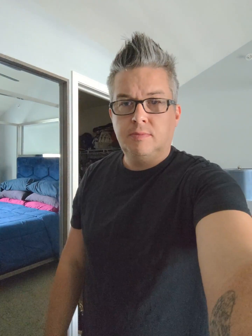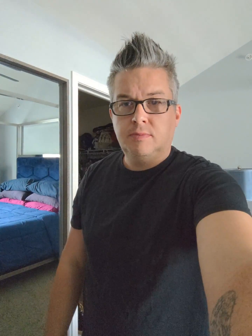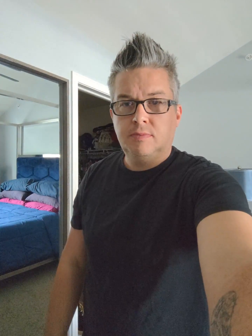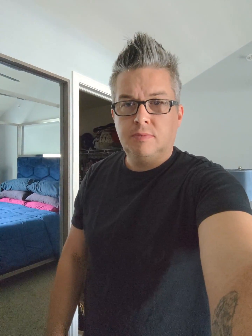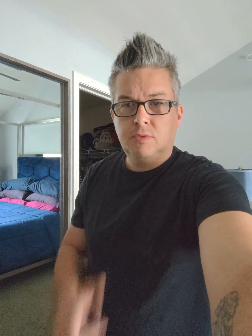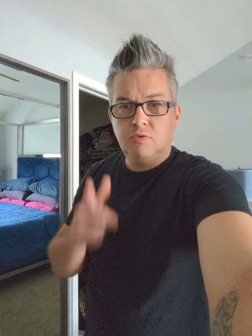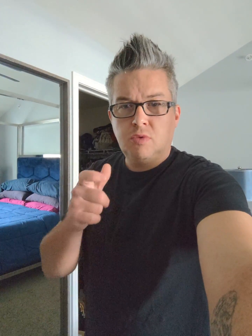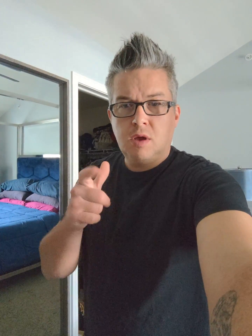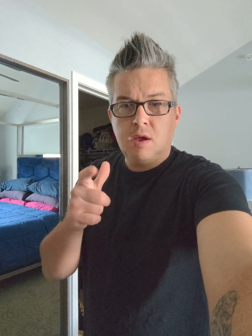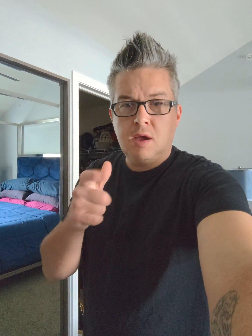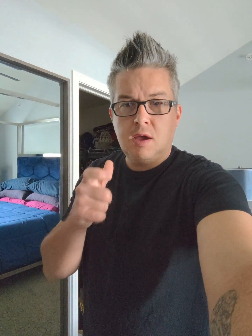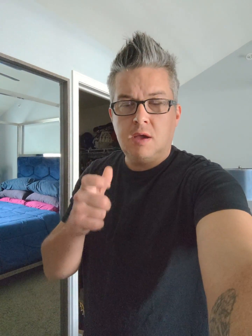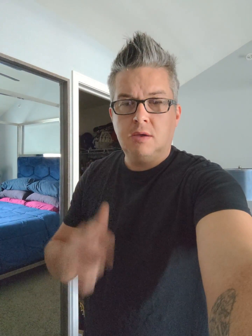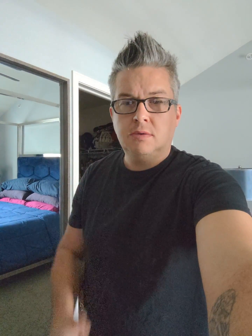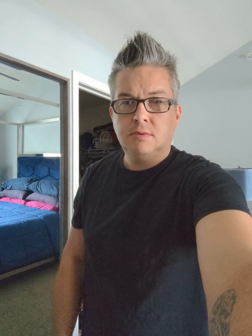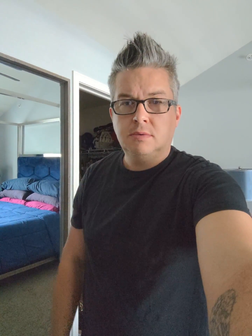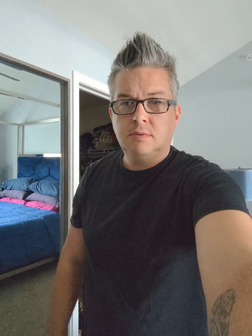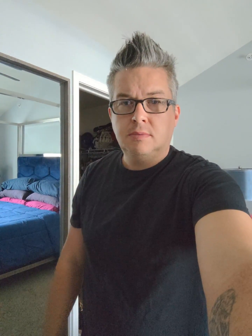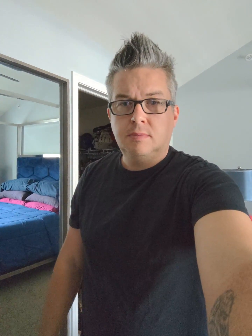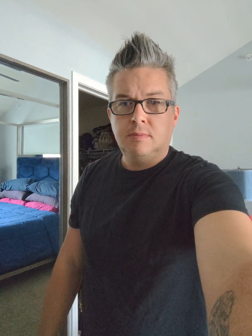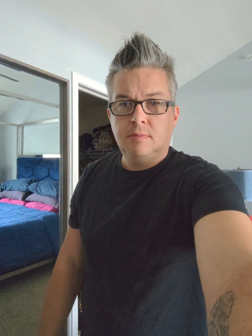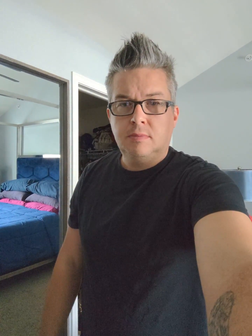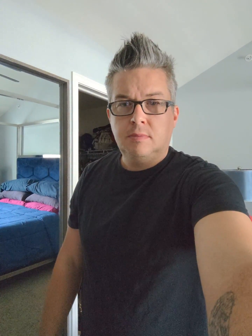run